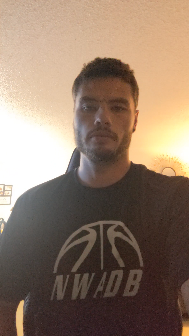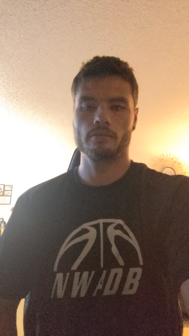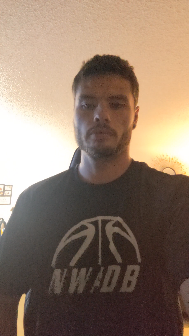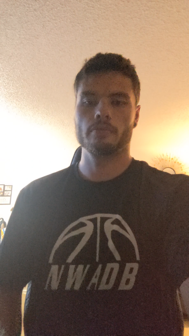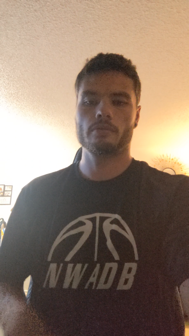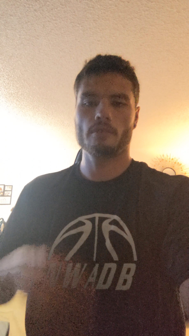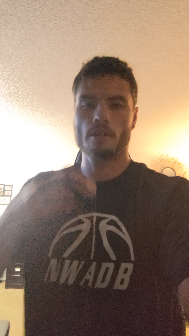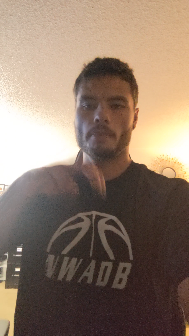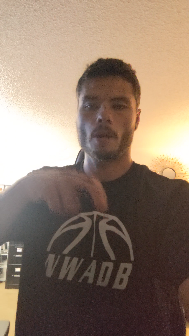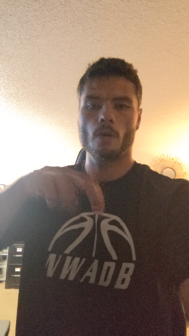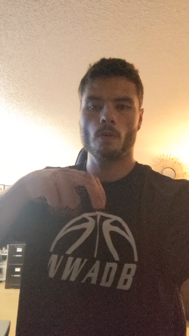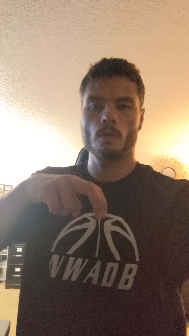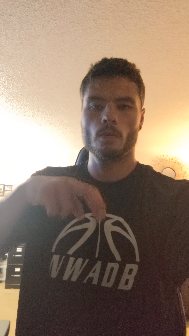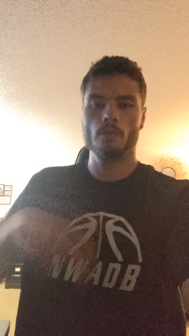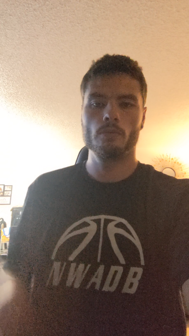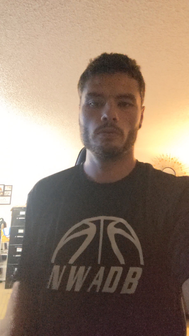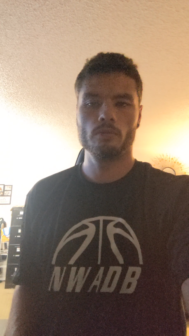potato